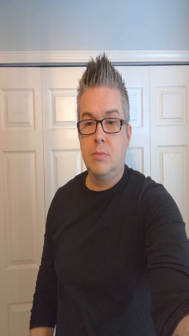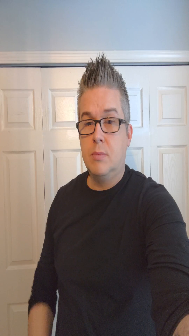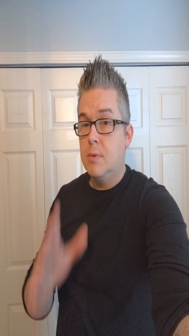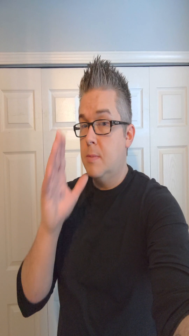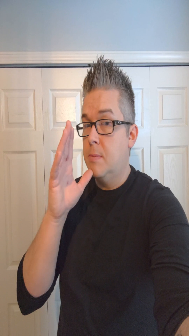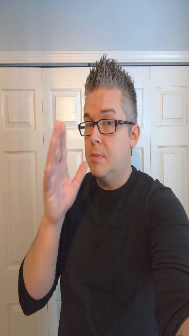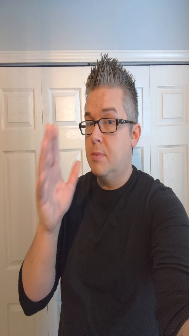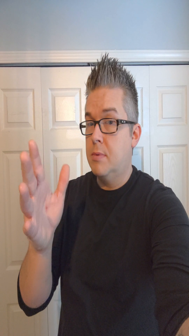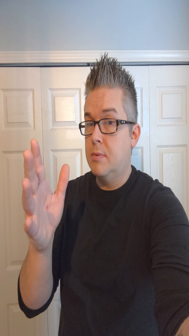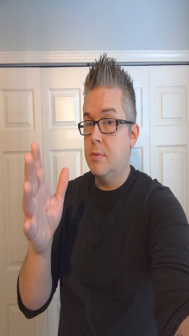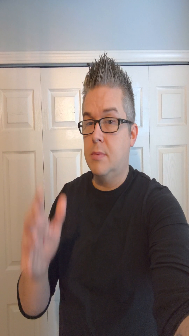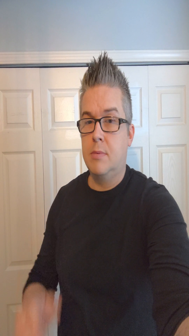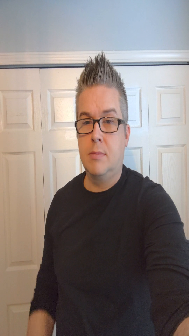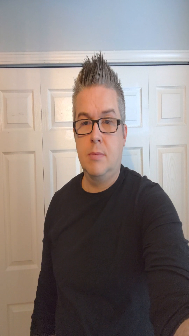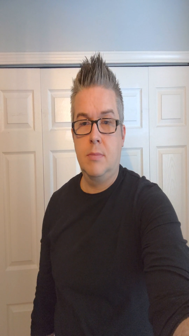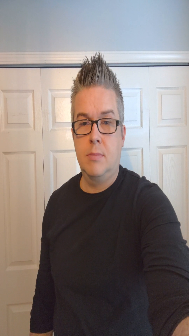grandma